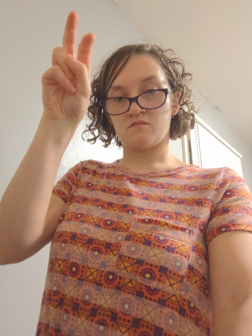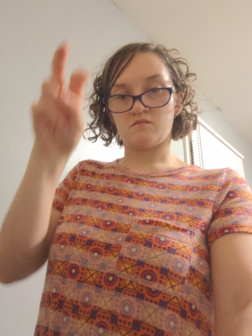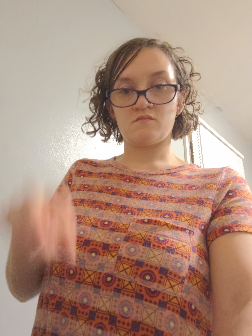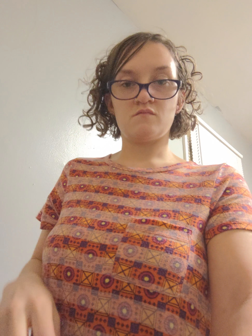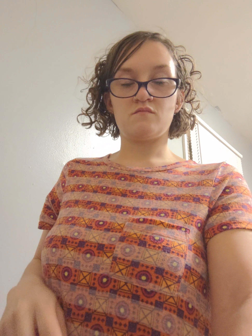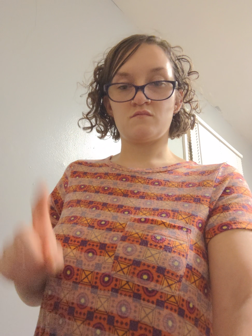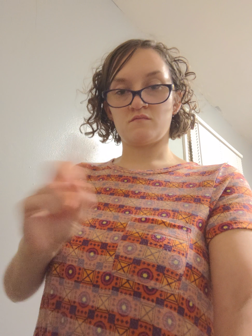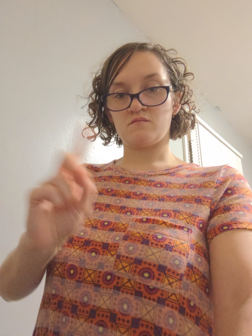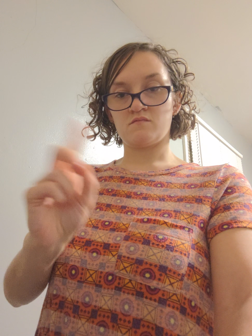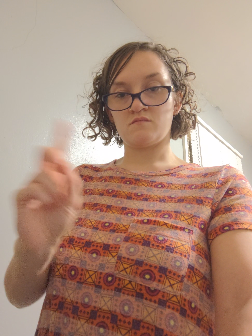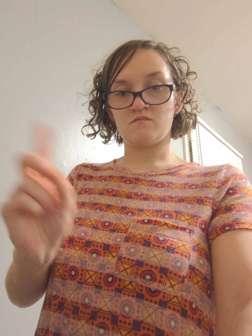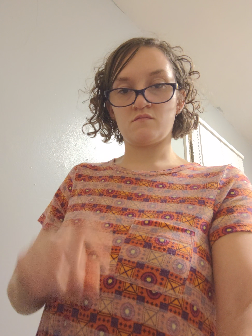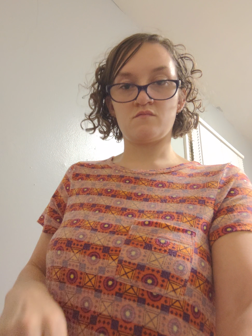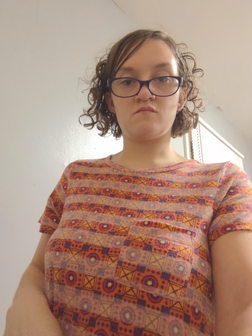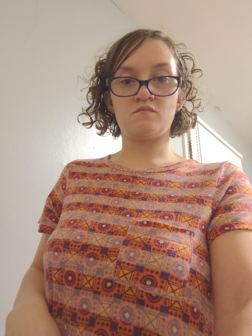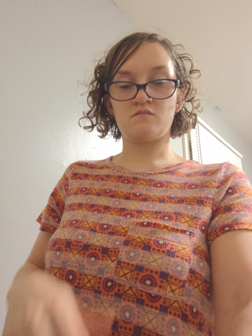where